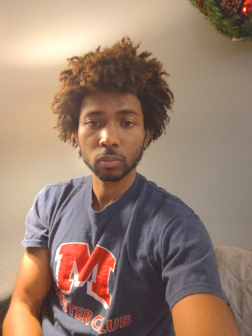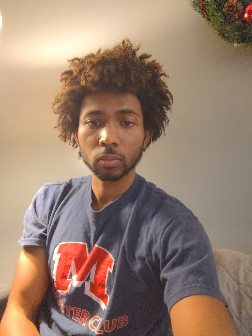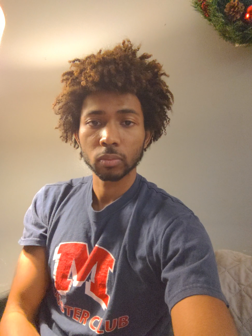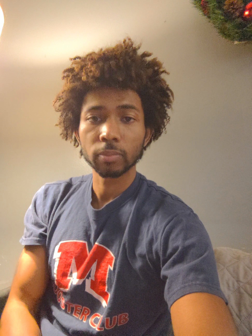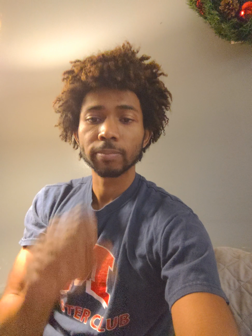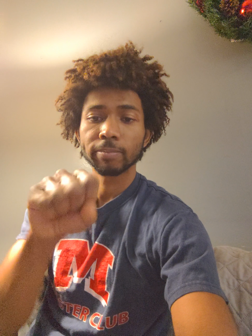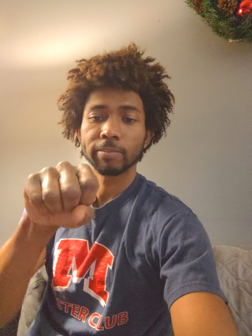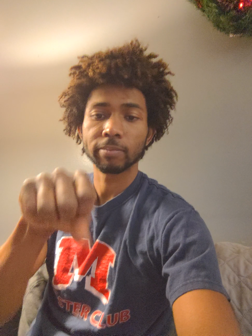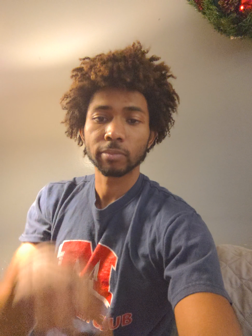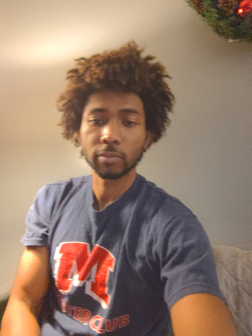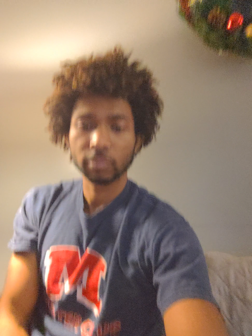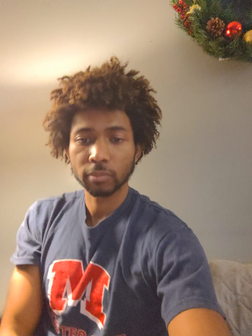yes